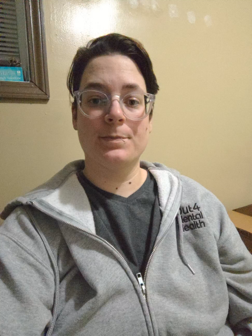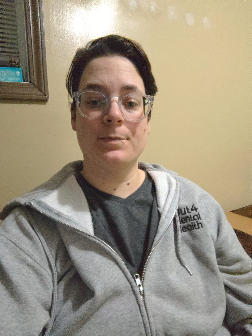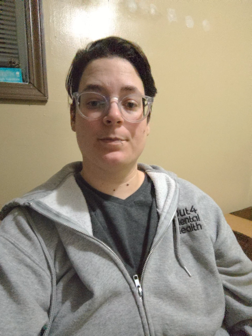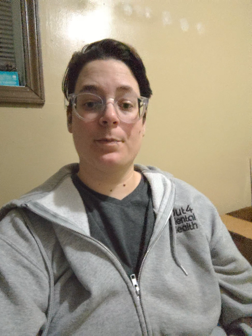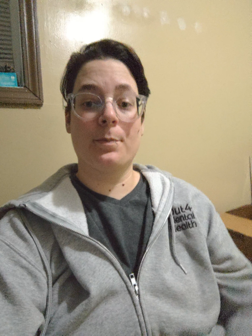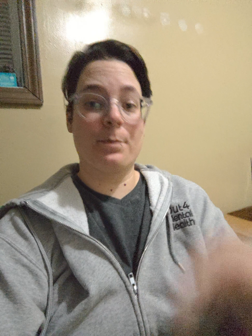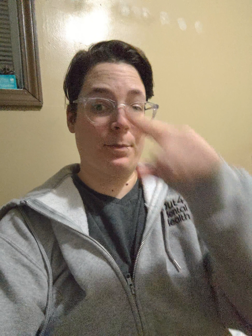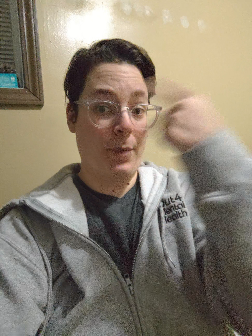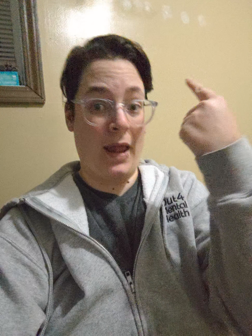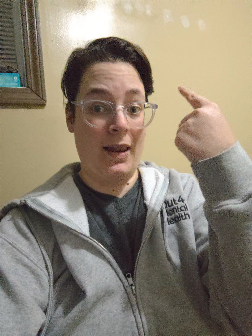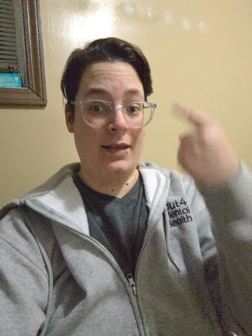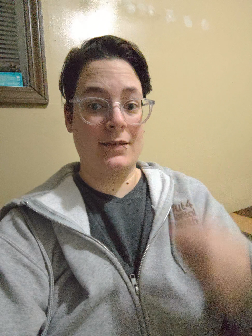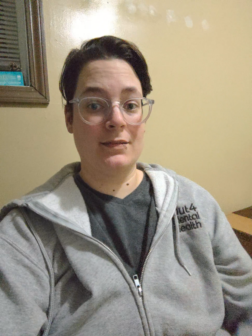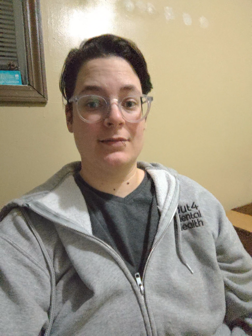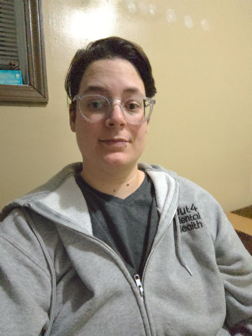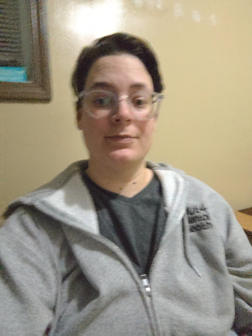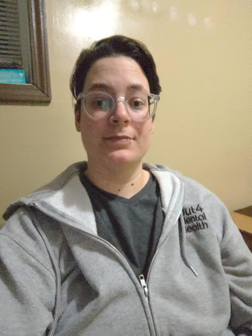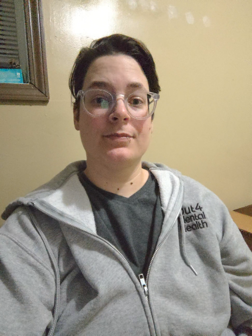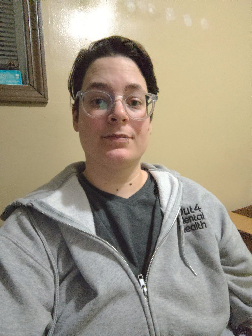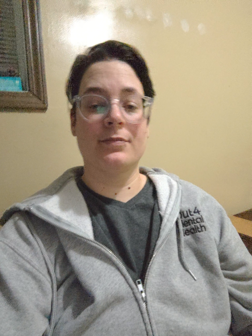black